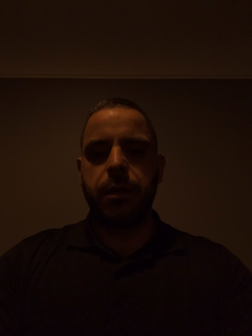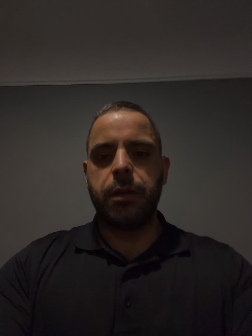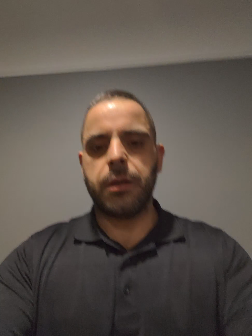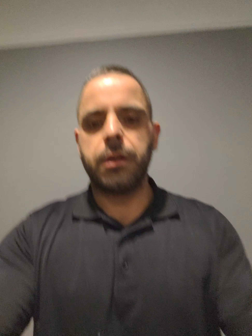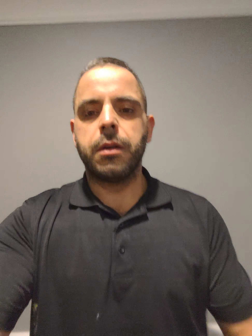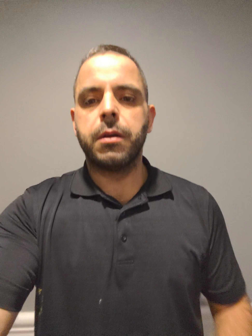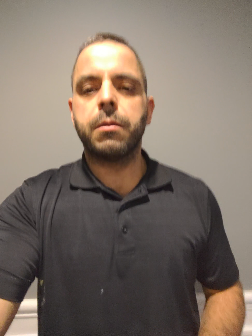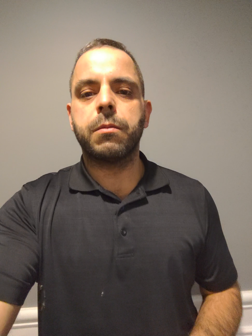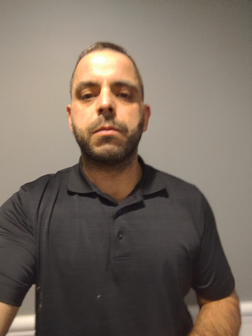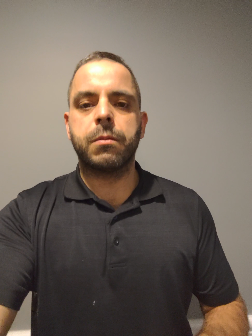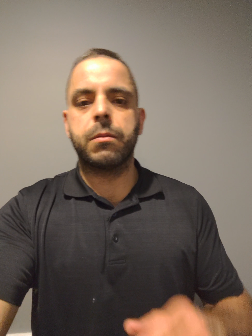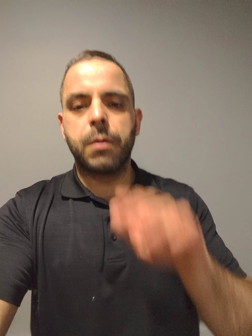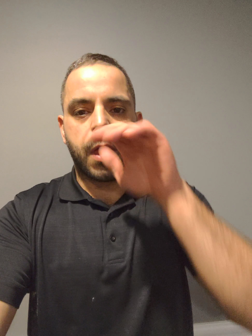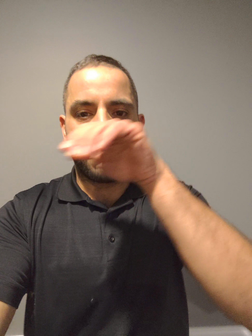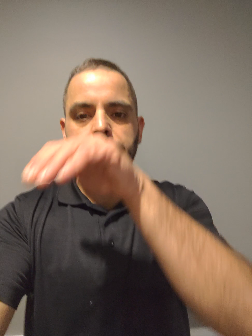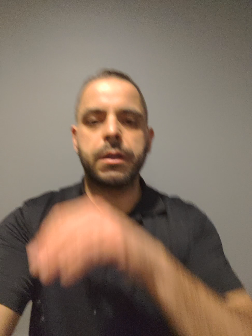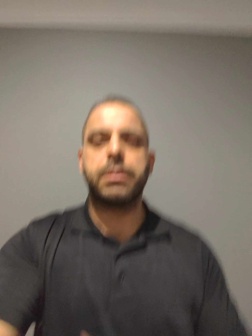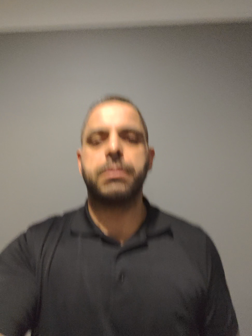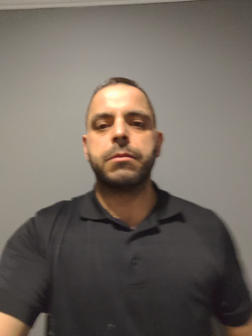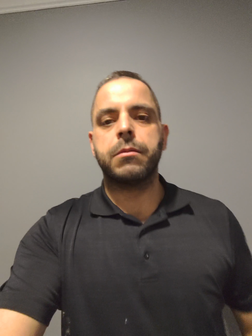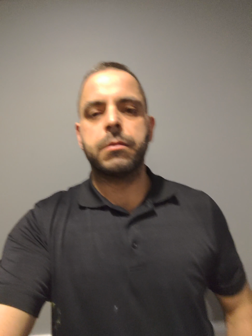elephant